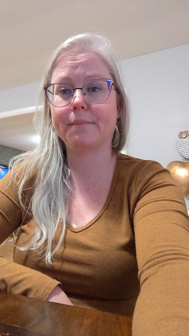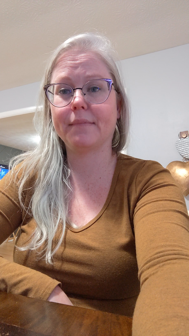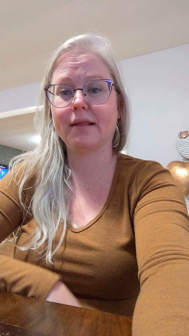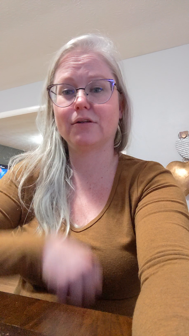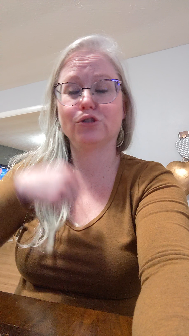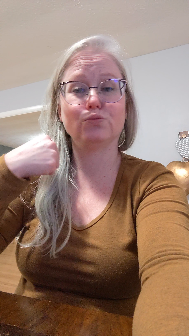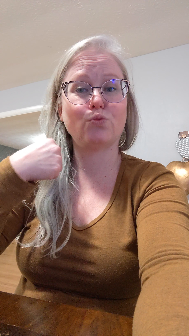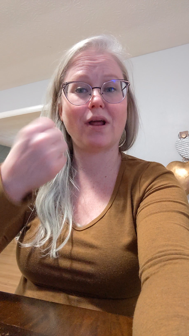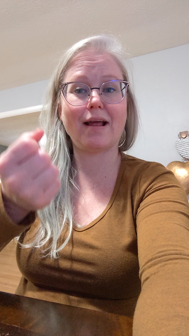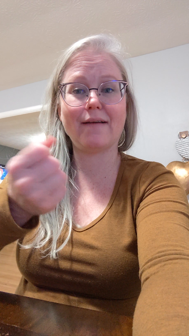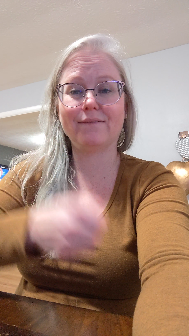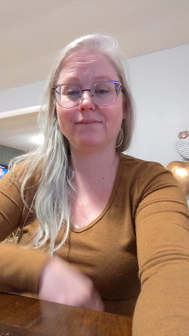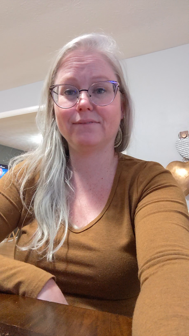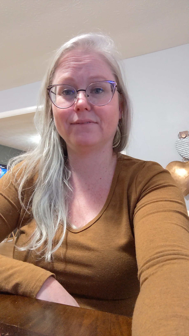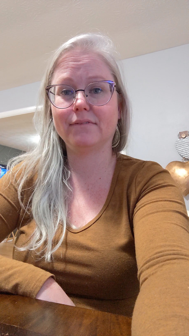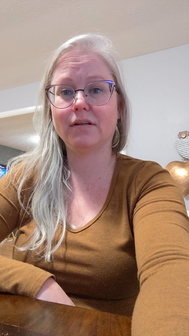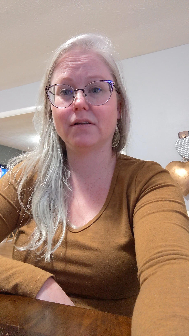drive